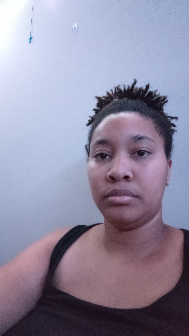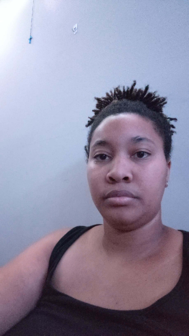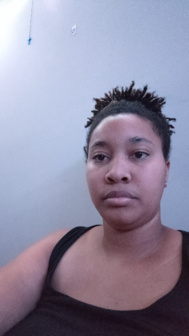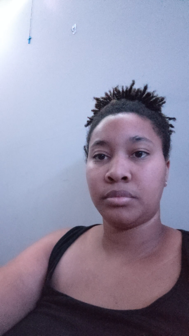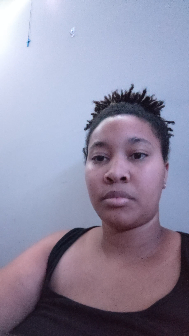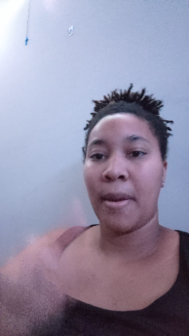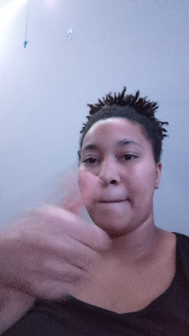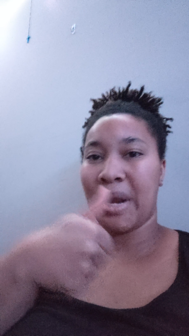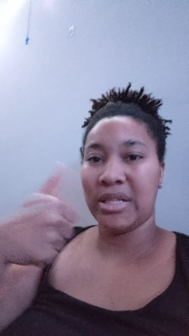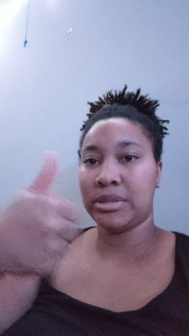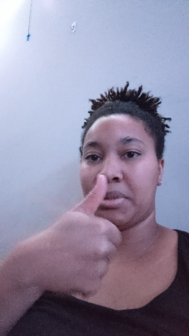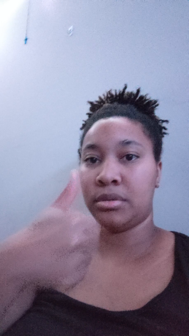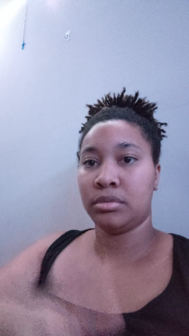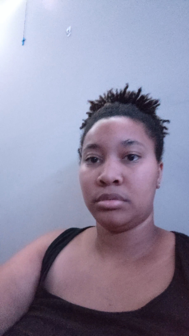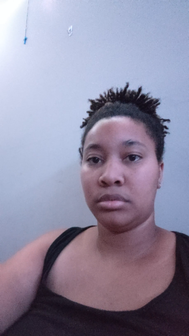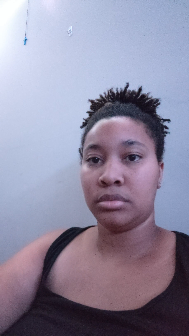basement